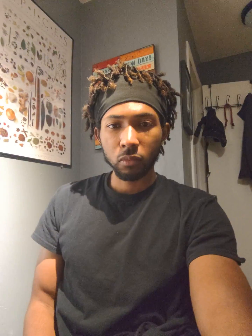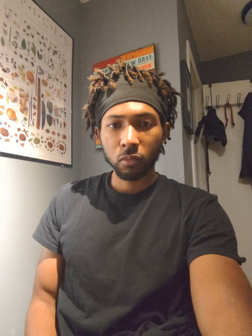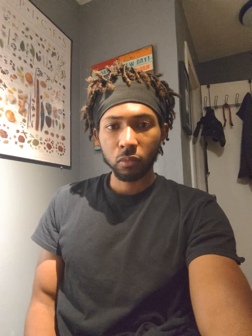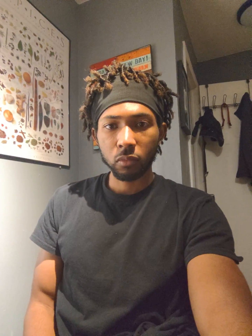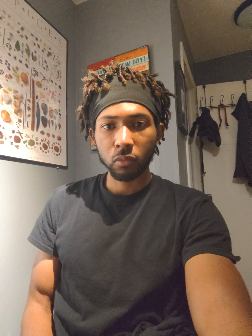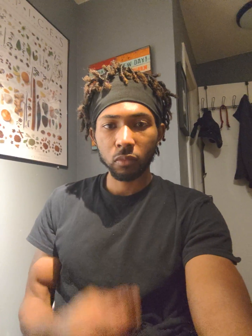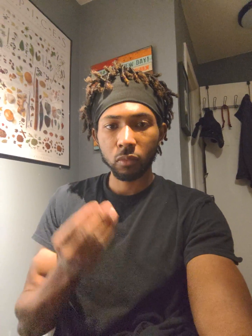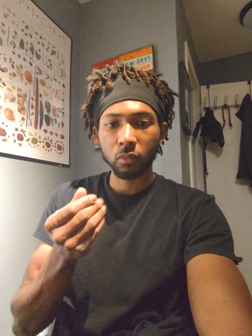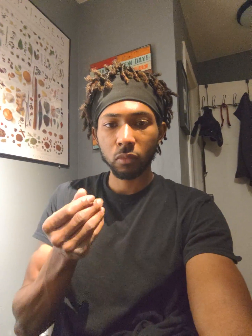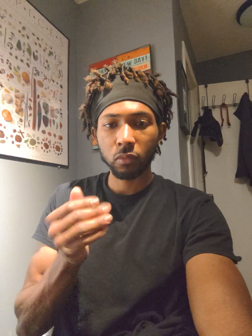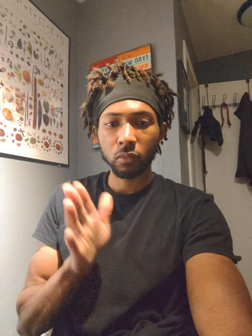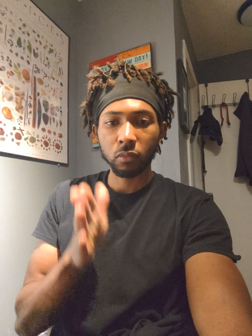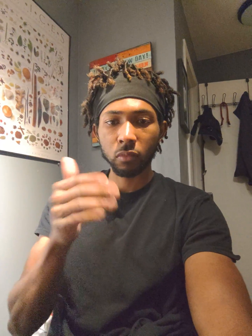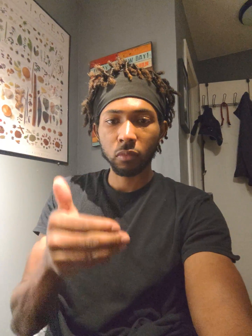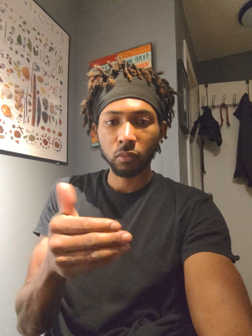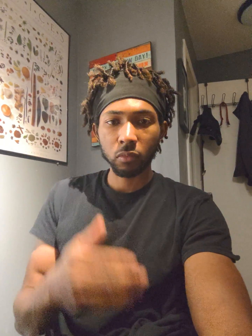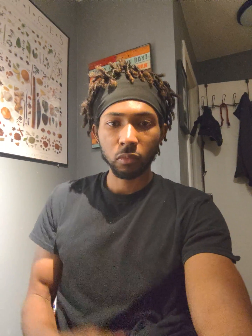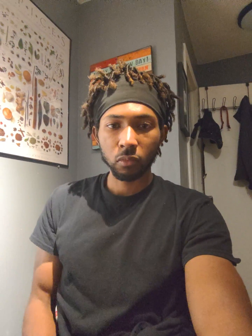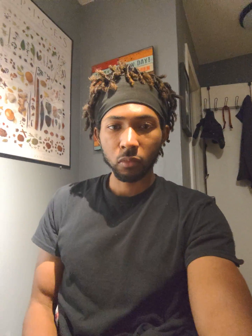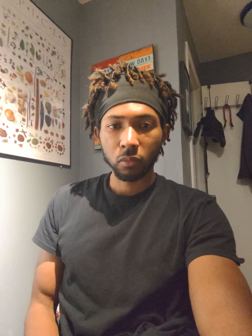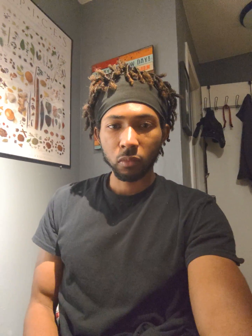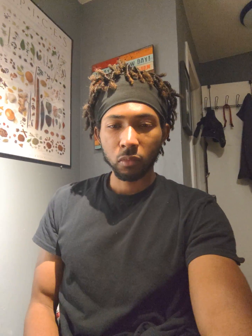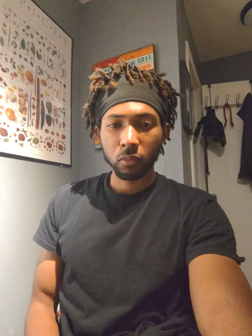sandbox